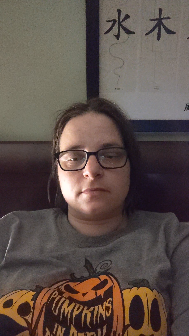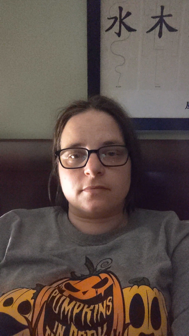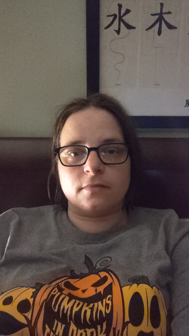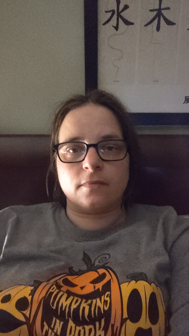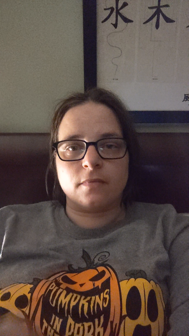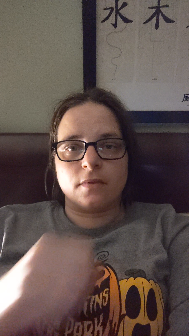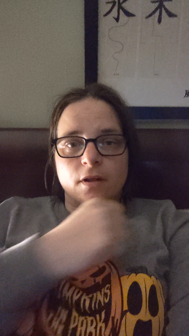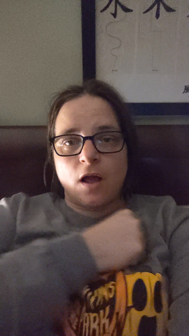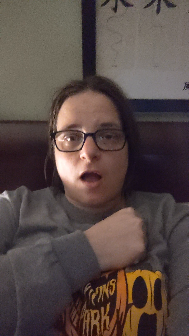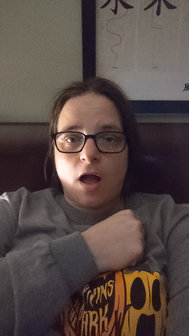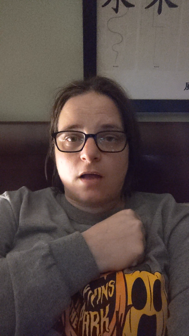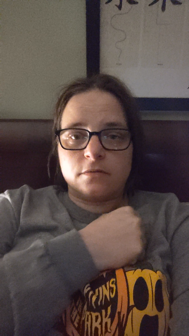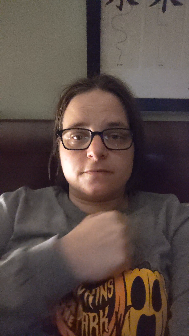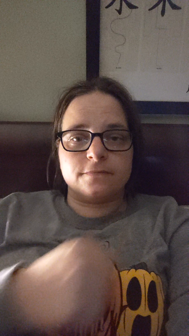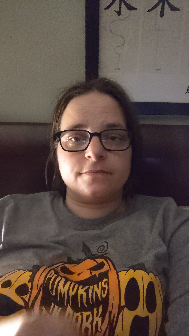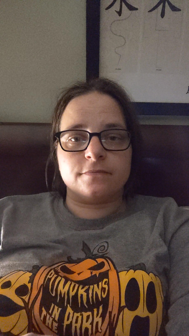hug